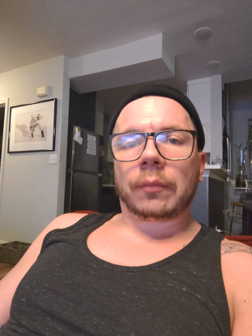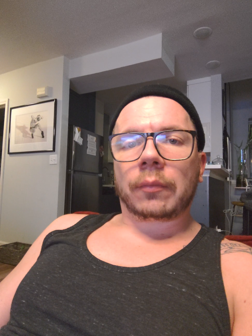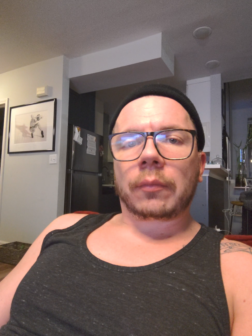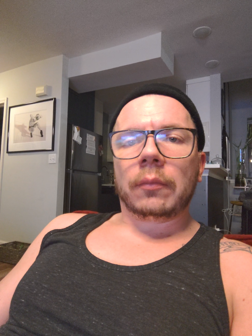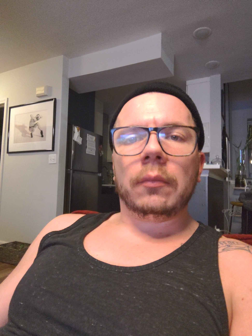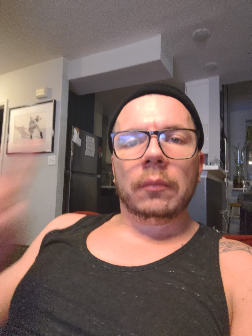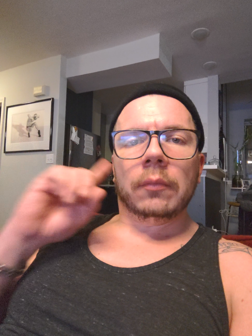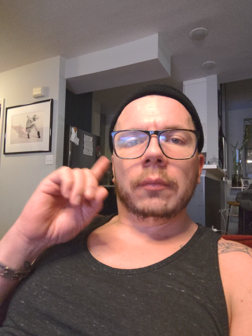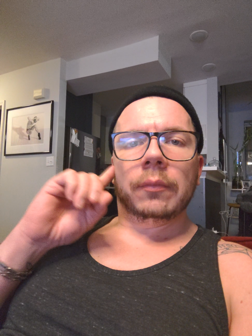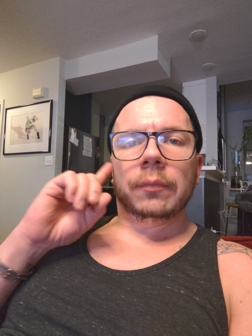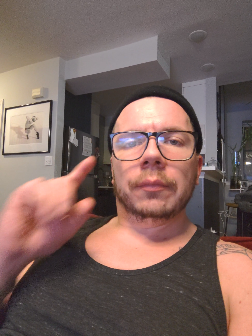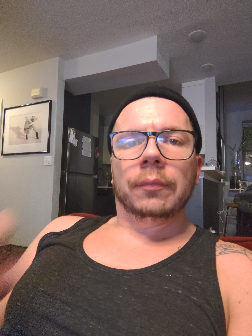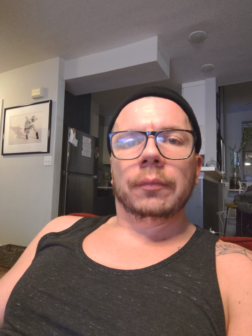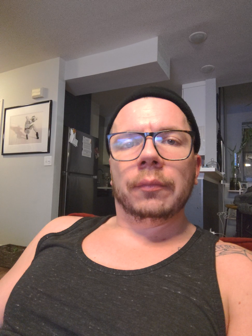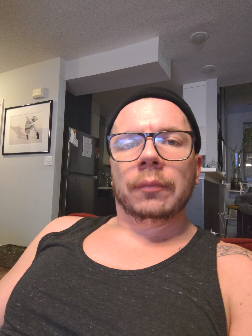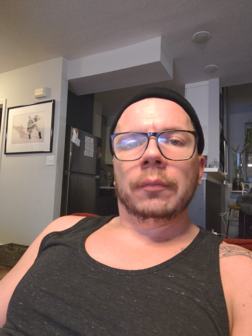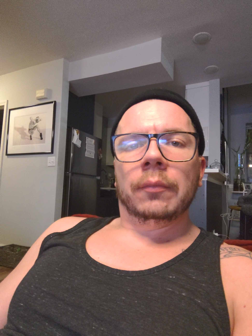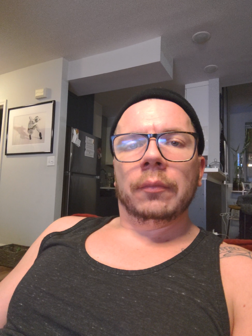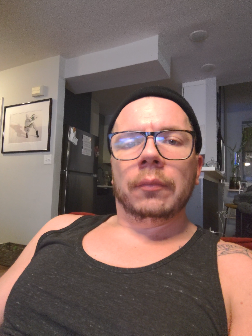ear